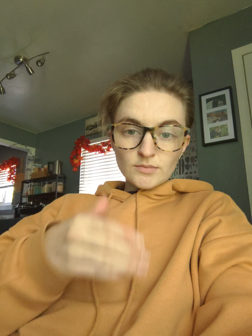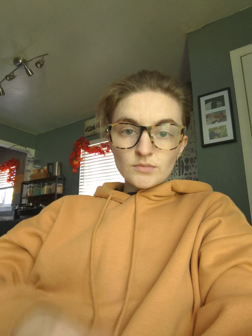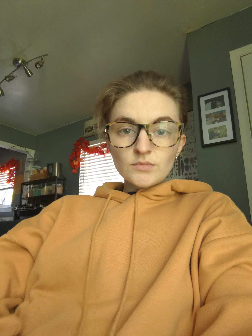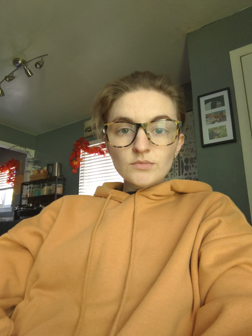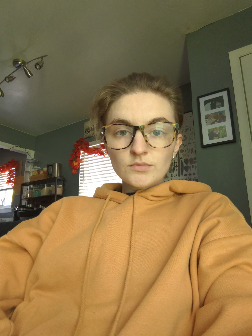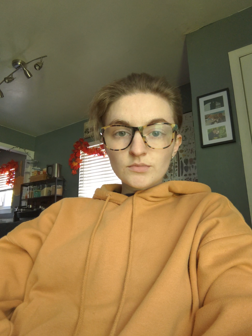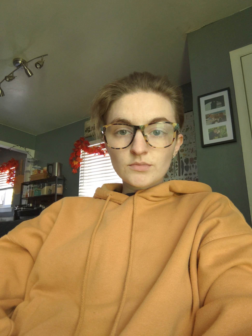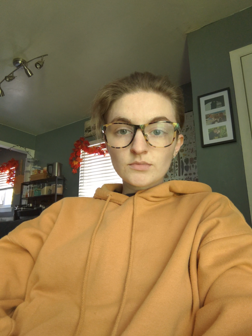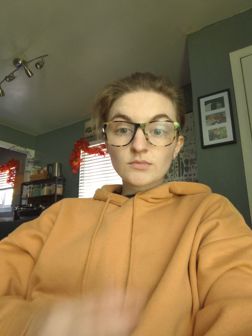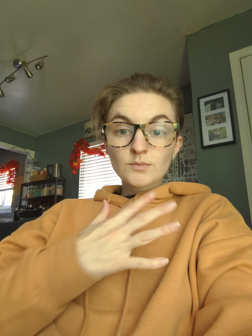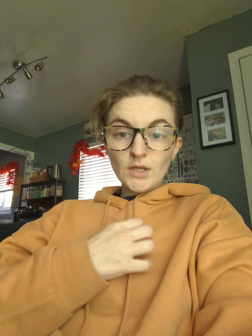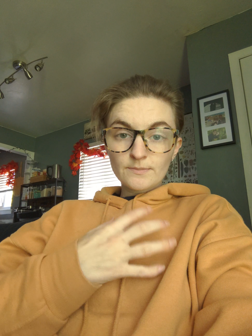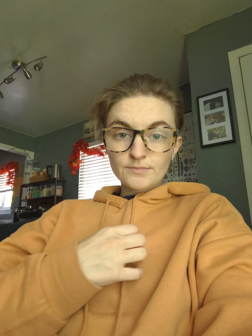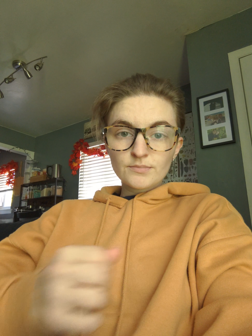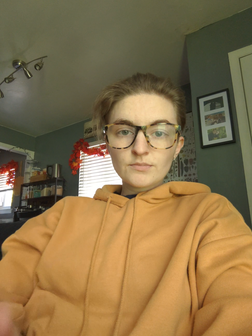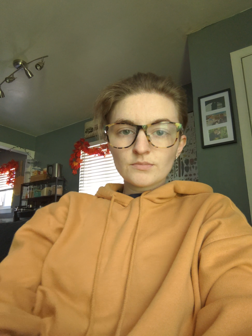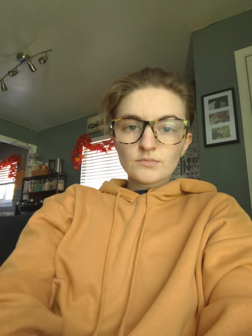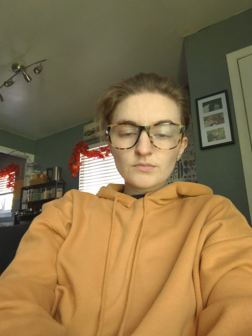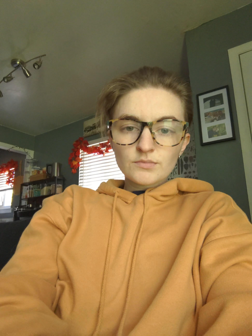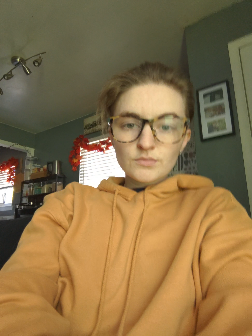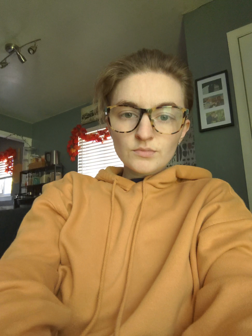bear